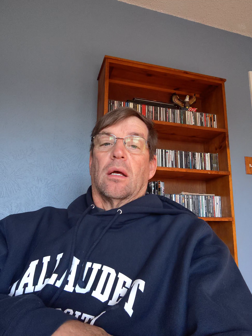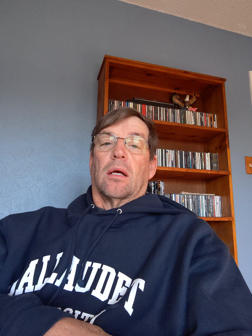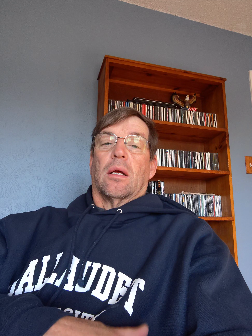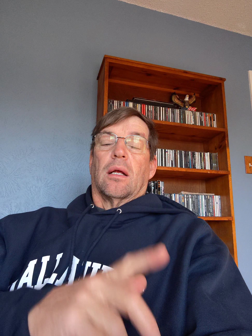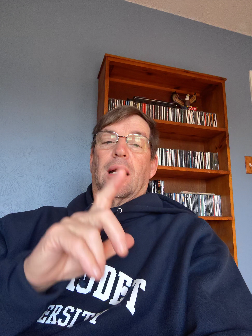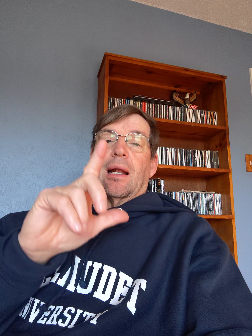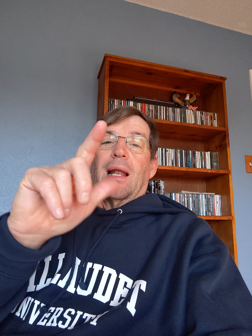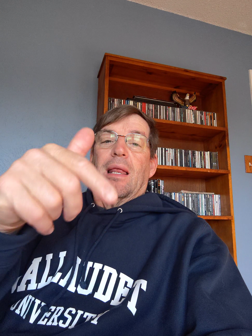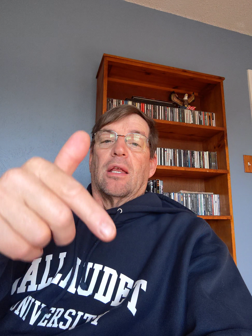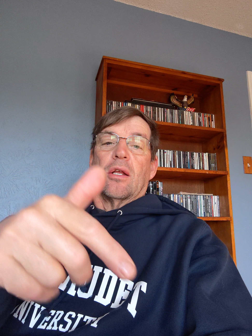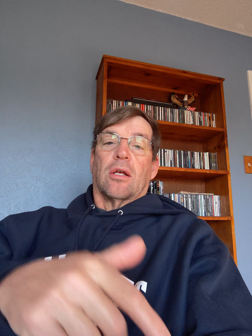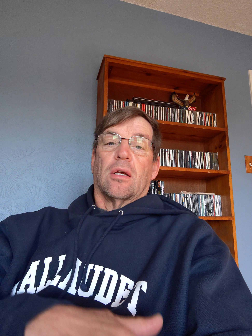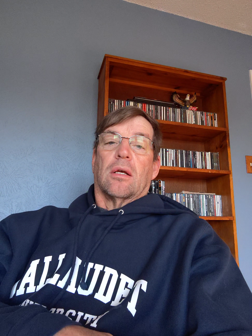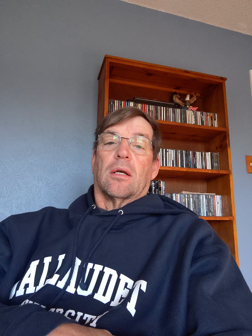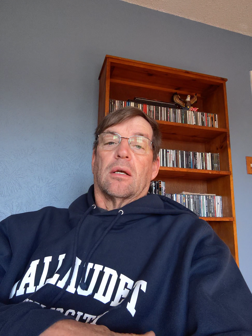later